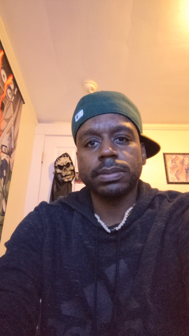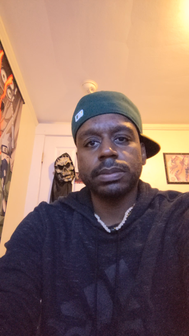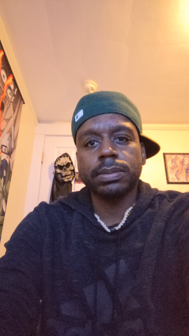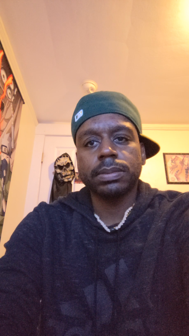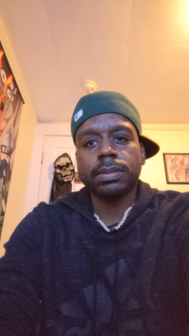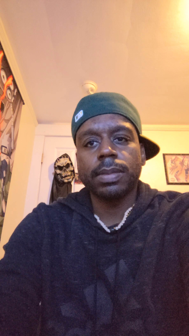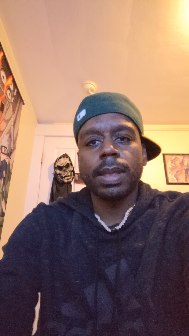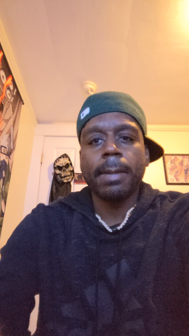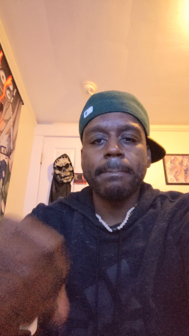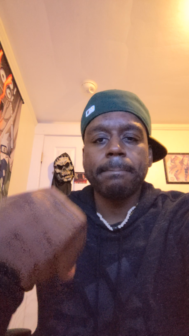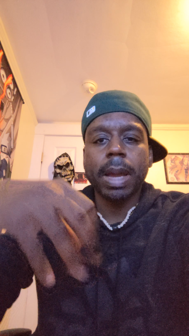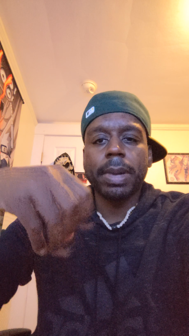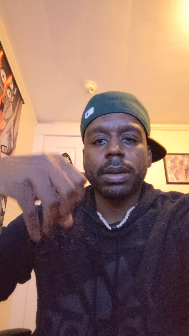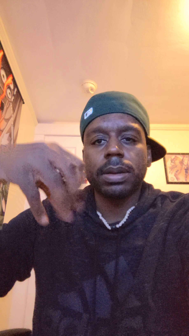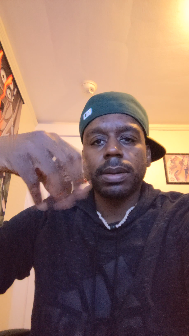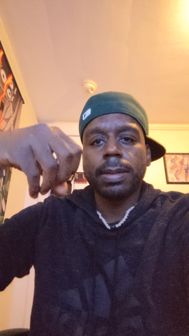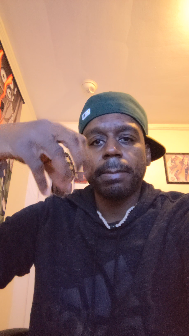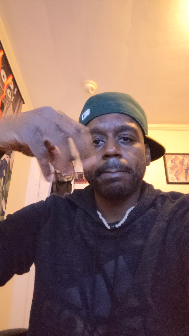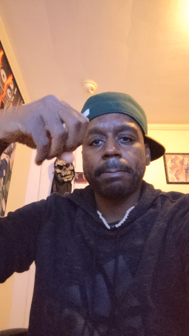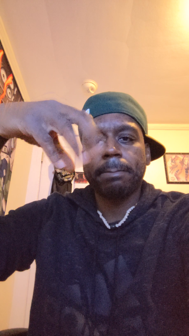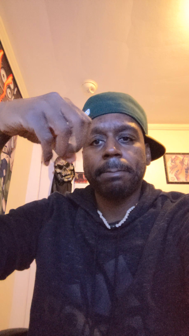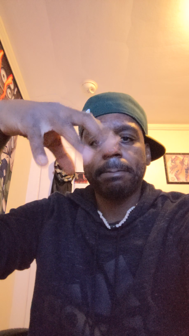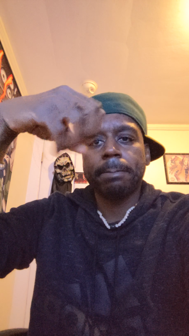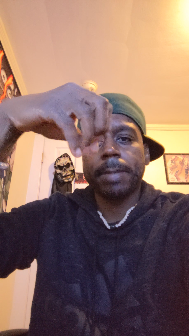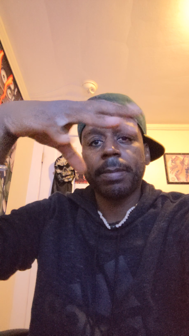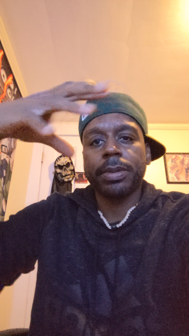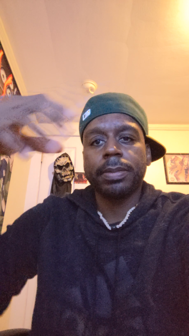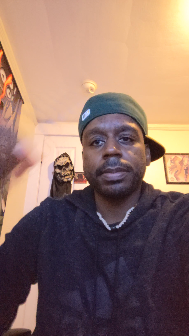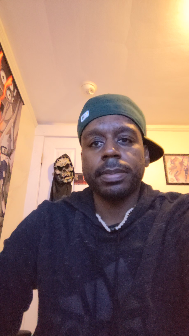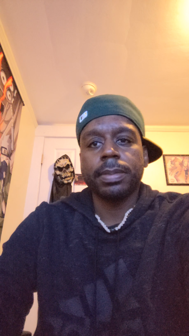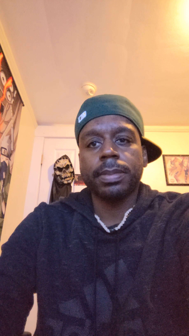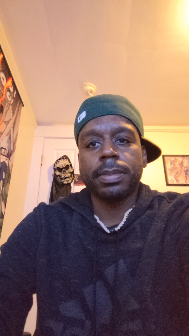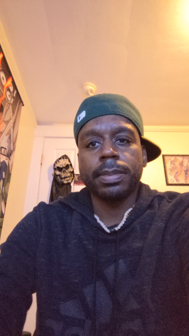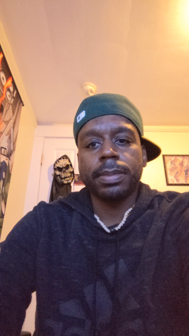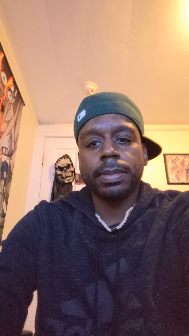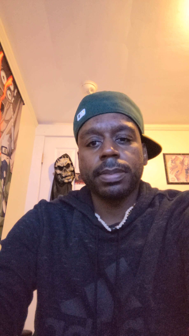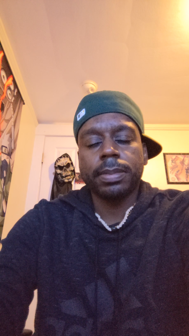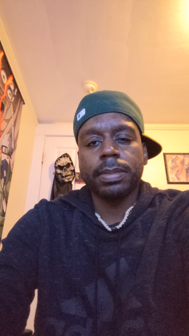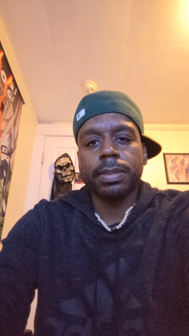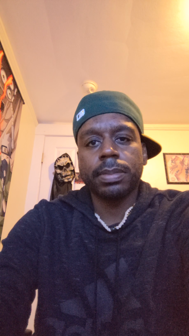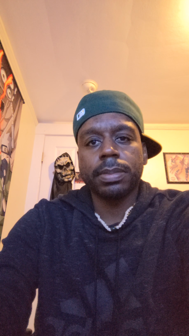bubbles